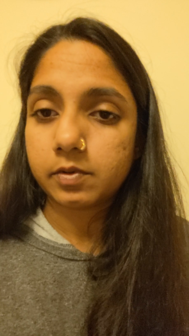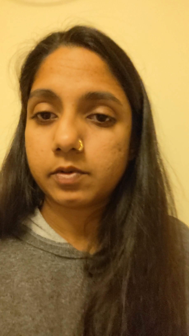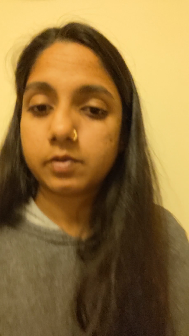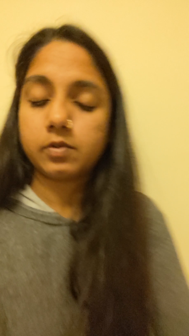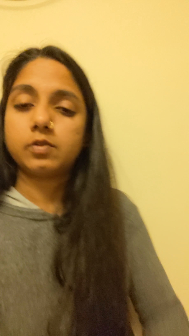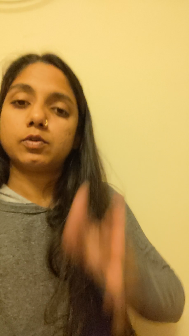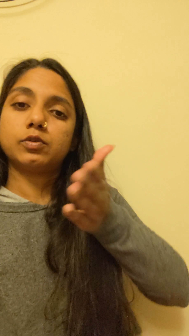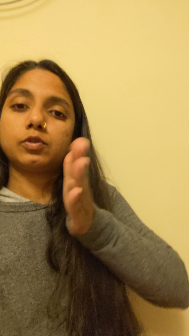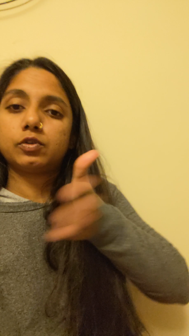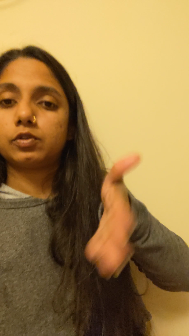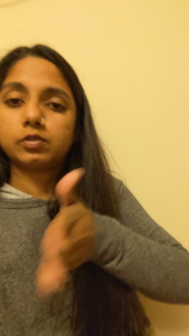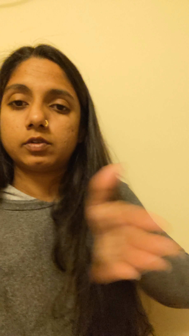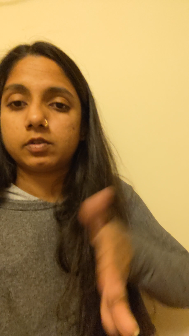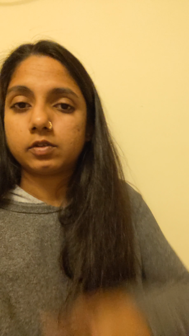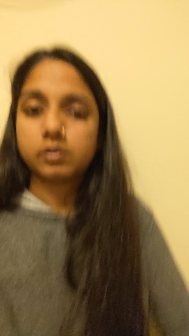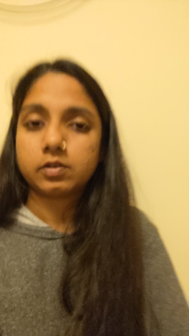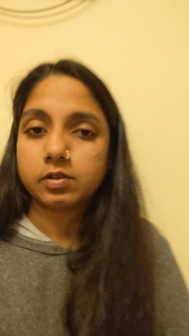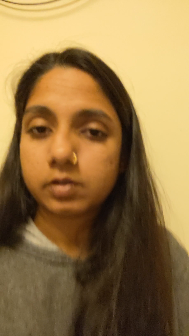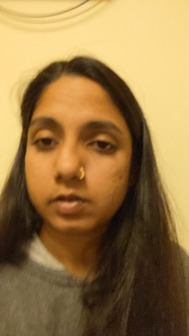cook